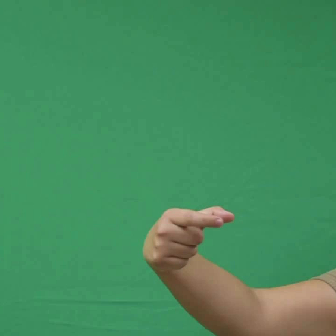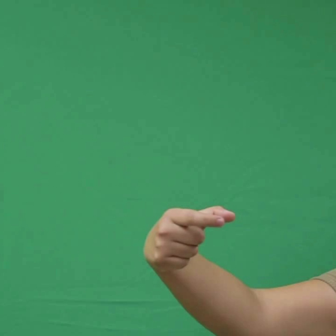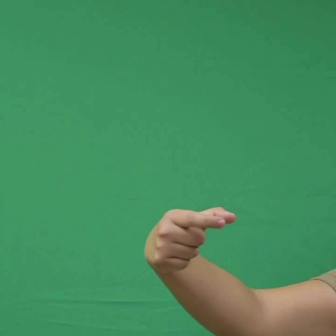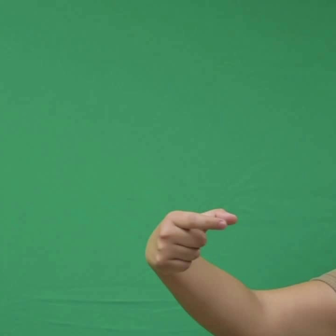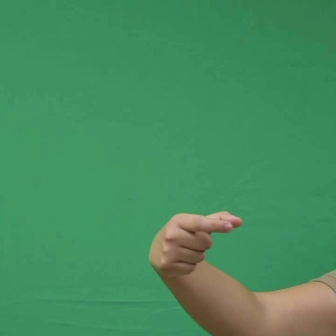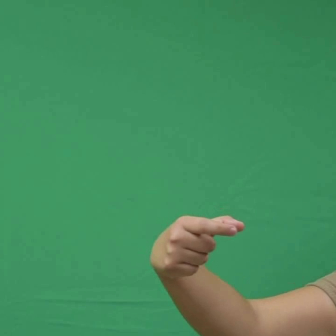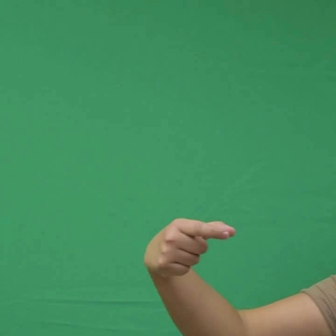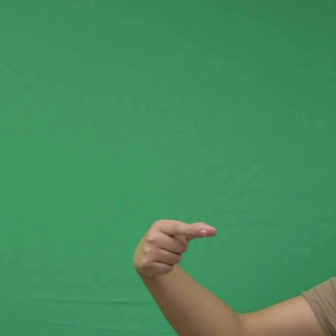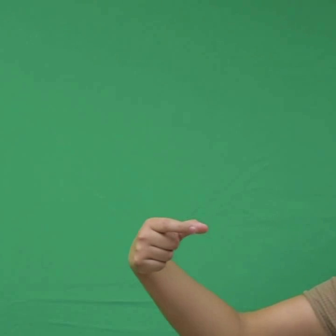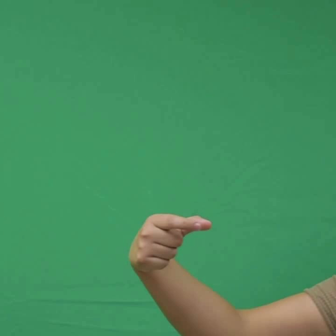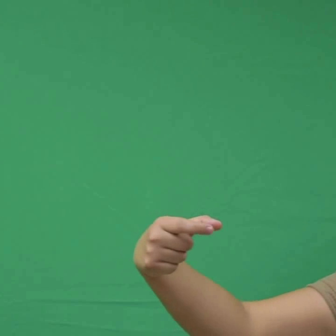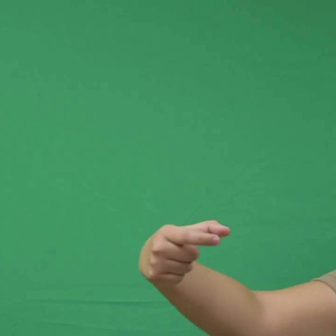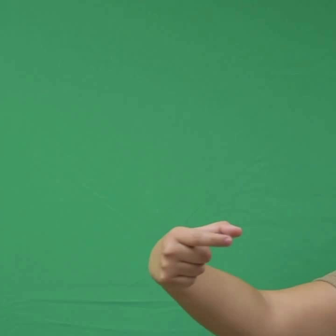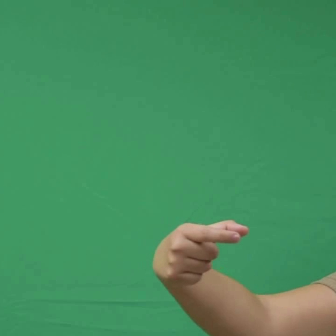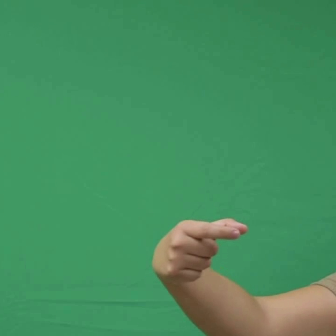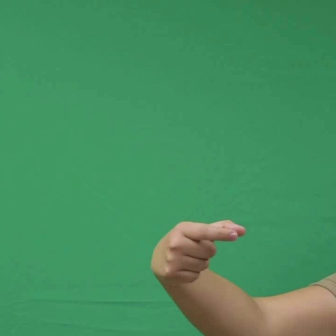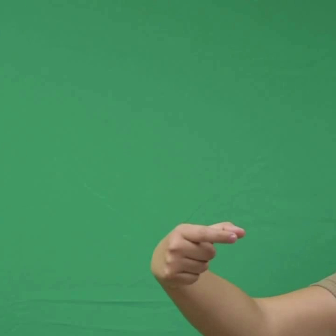X